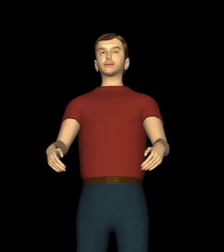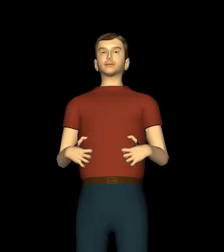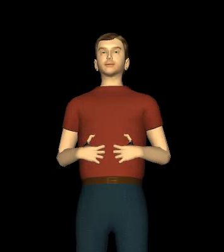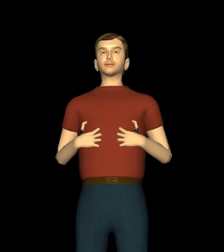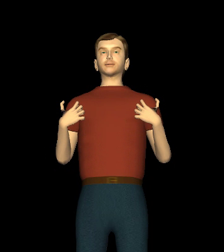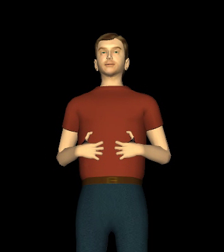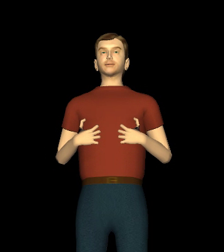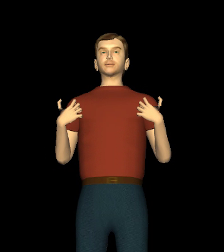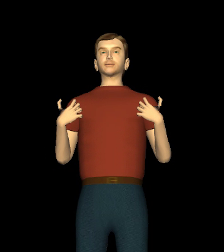غاضب